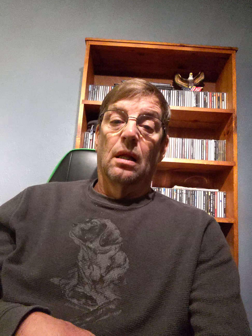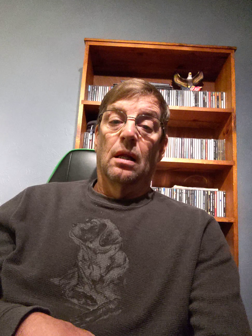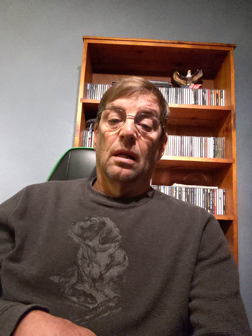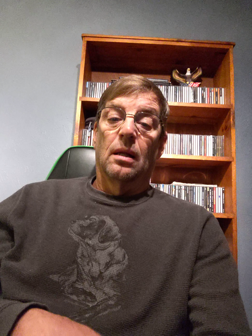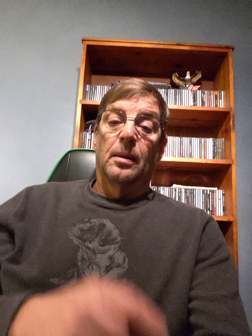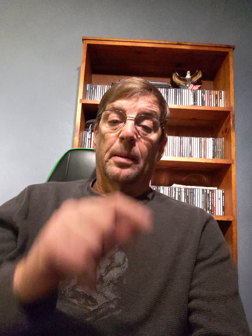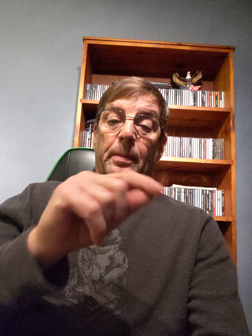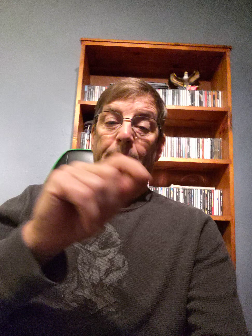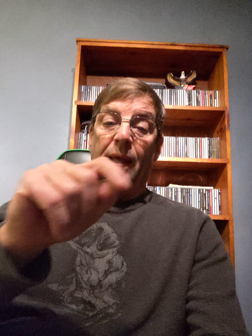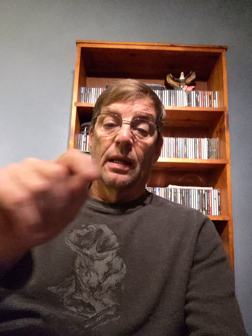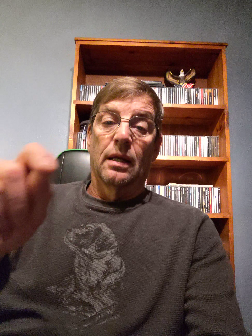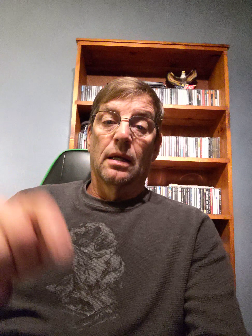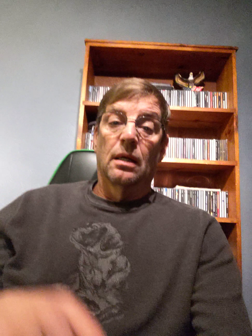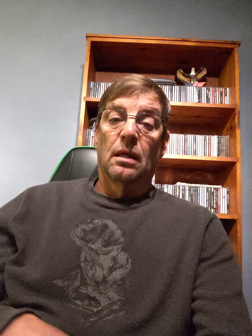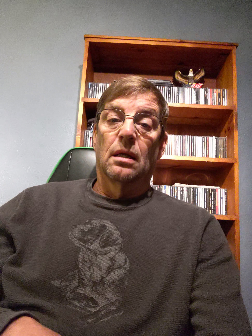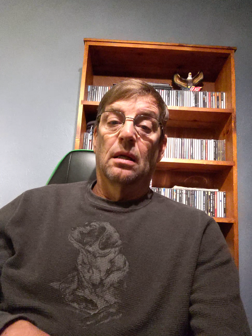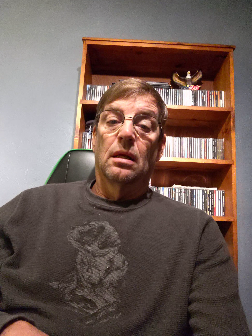pen